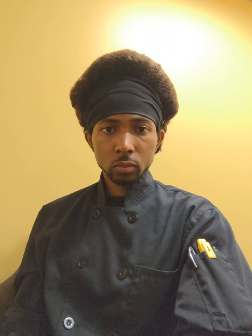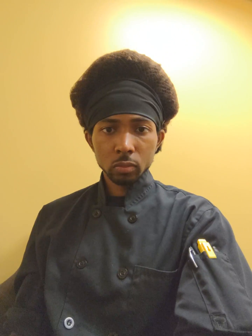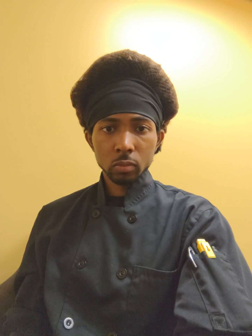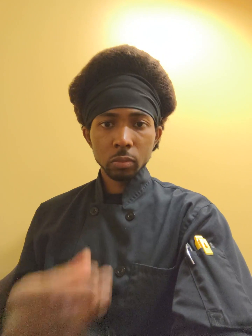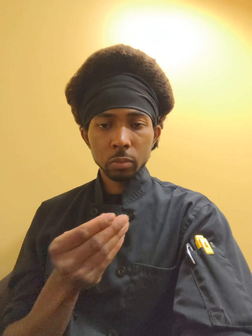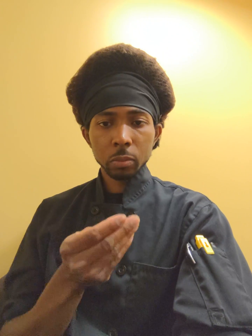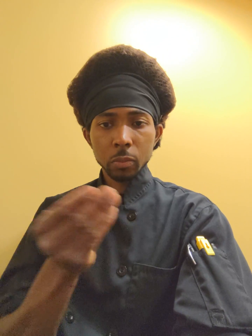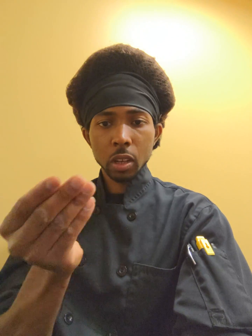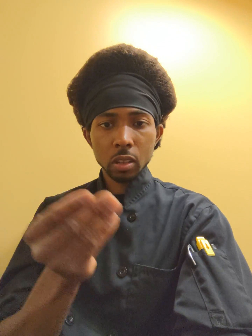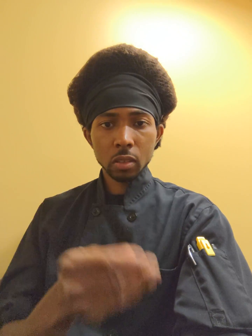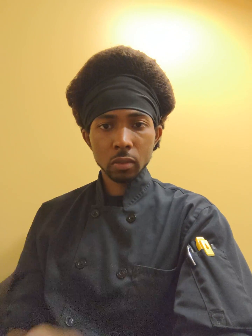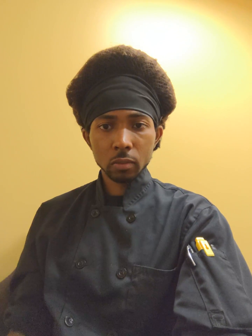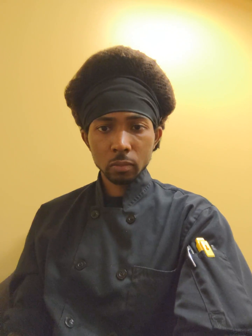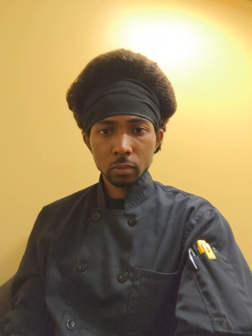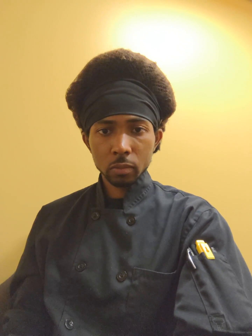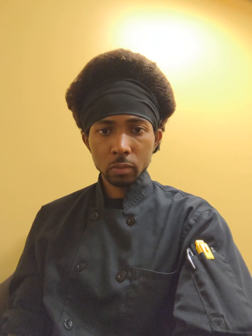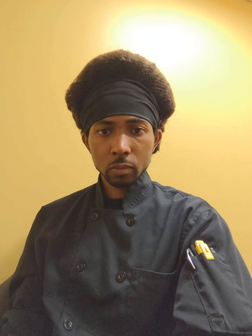buy